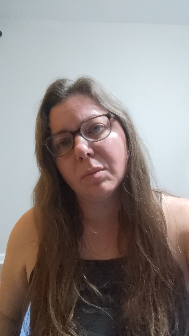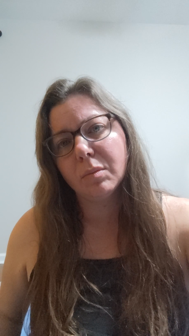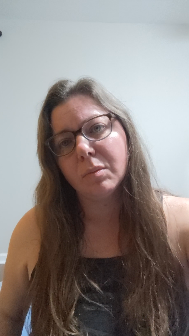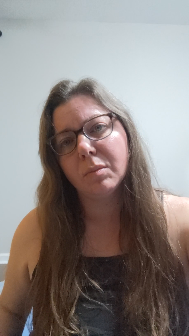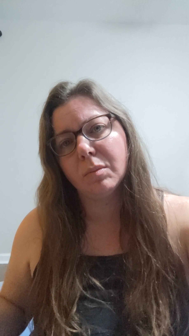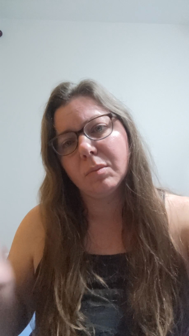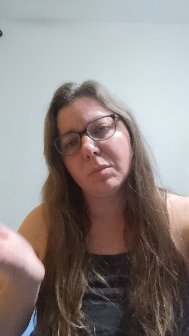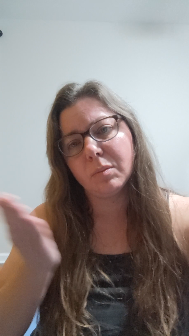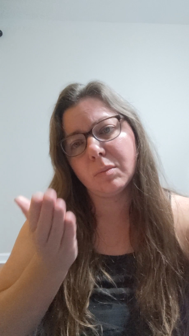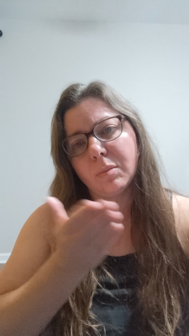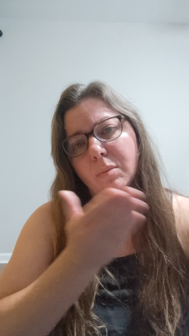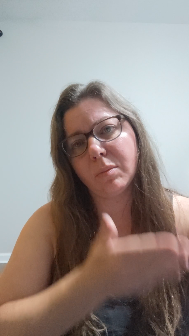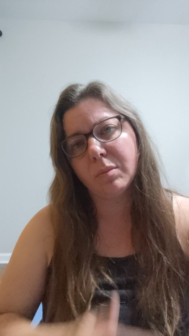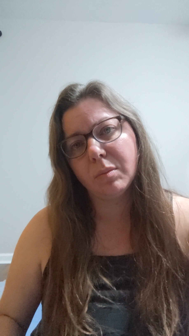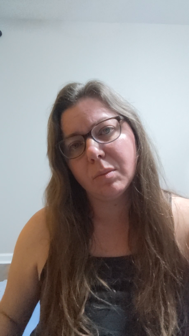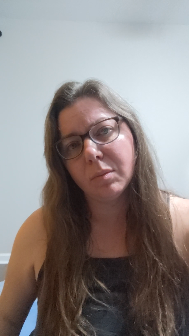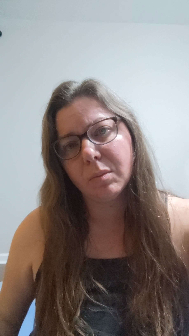carry